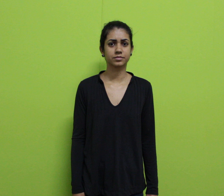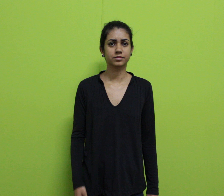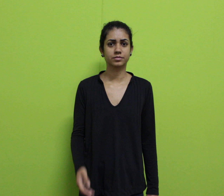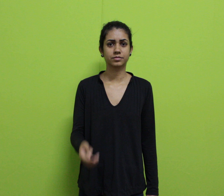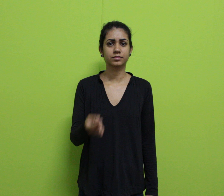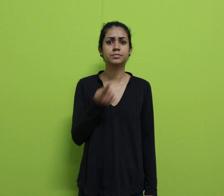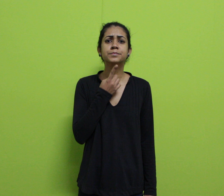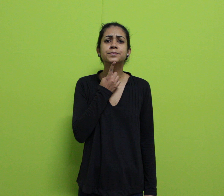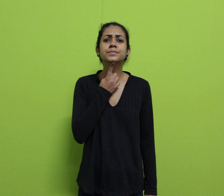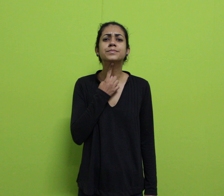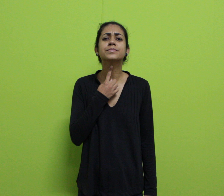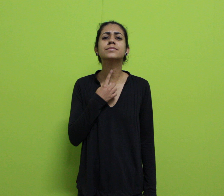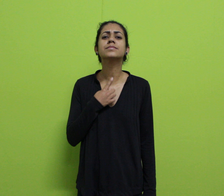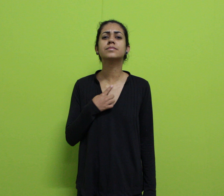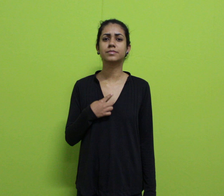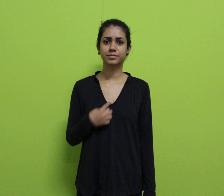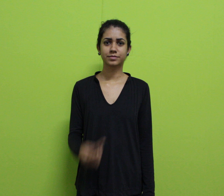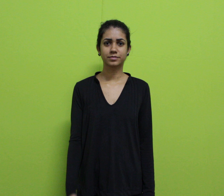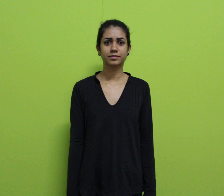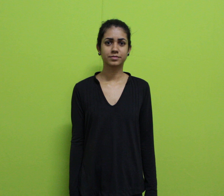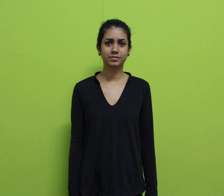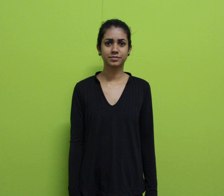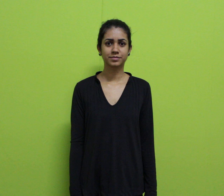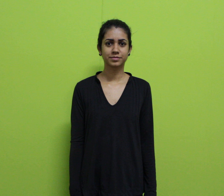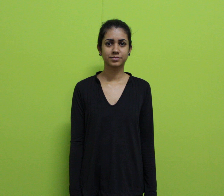vontade